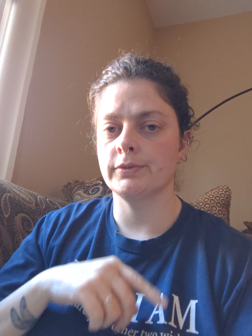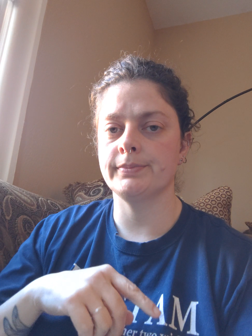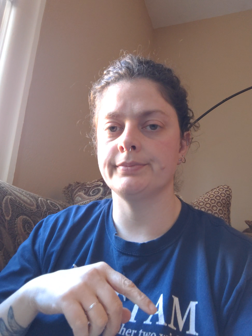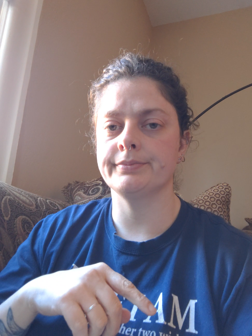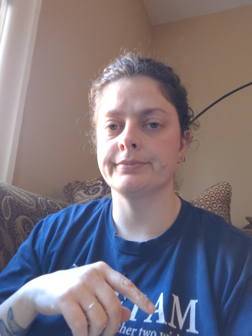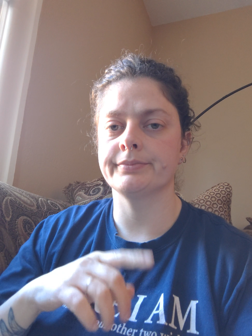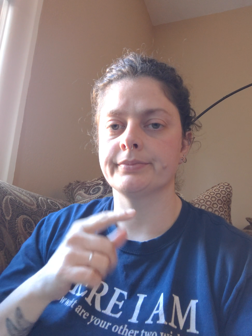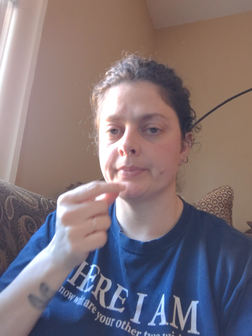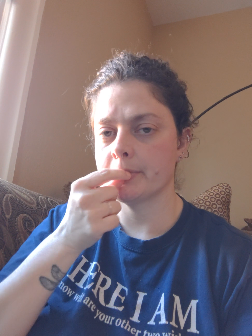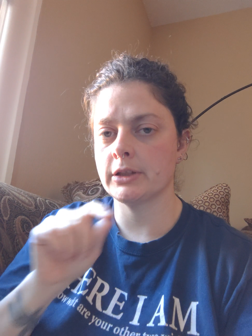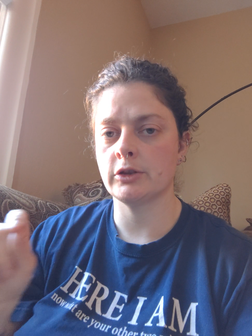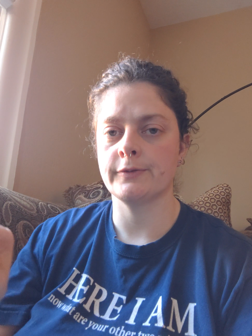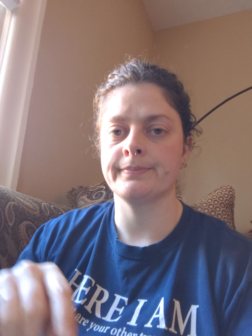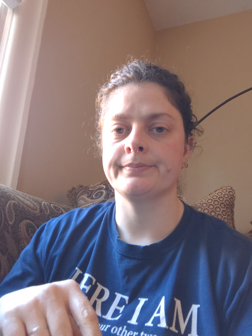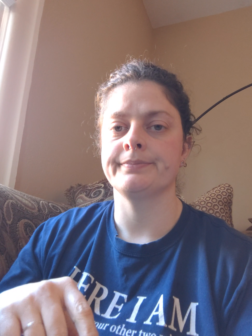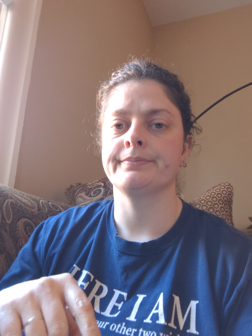pencil